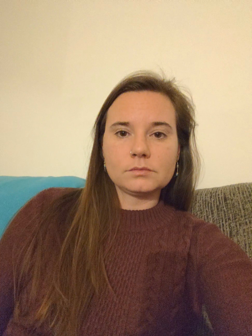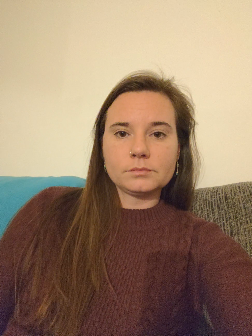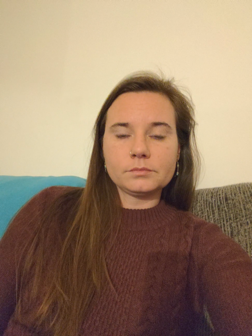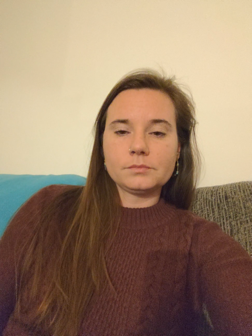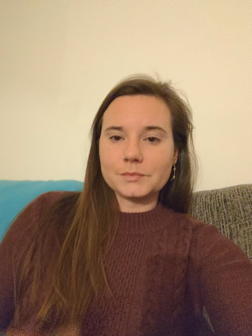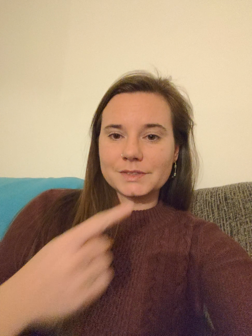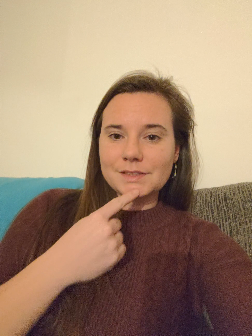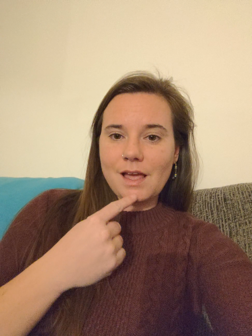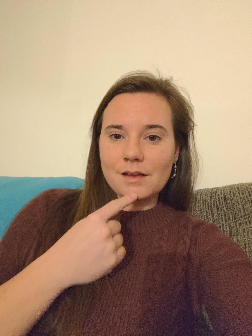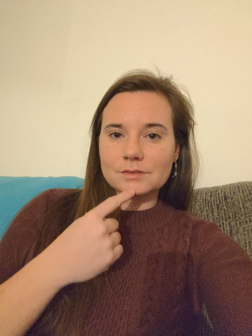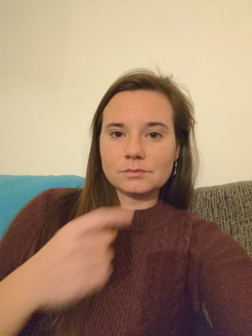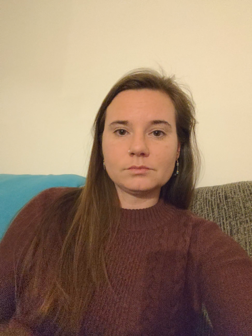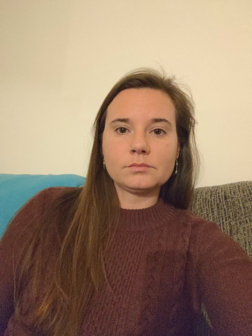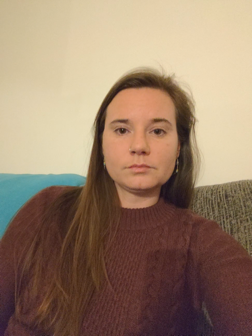say